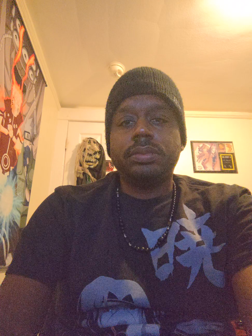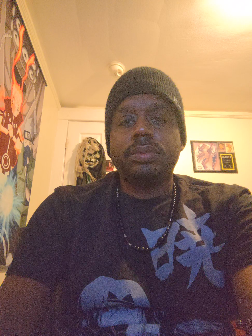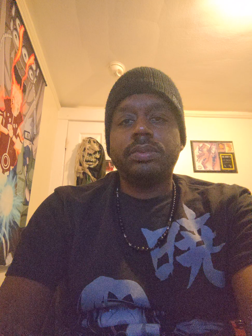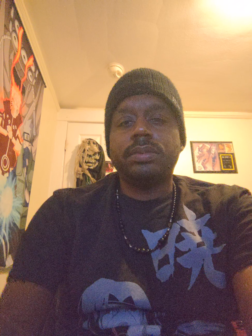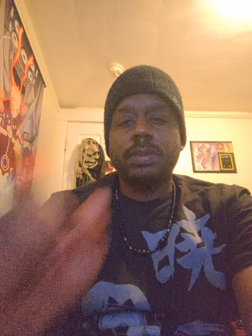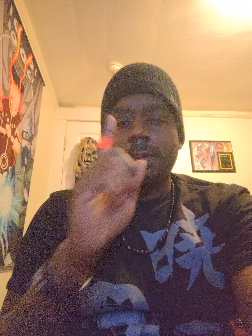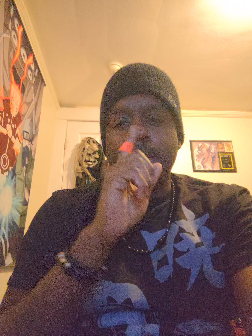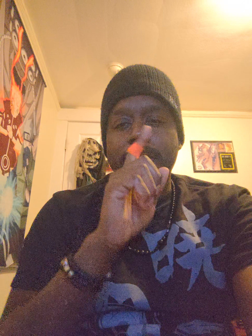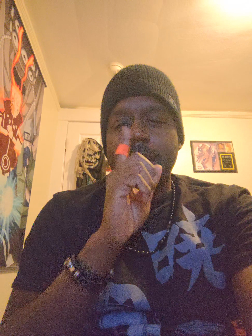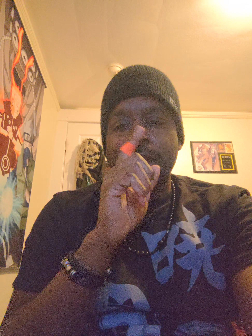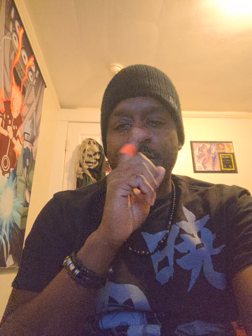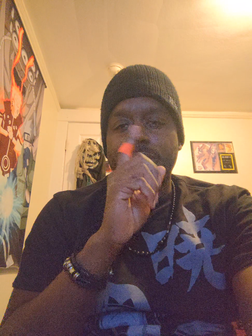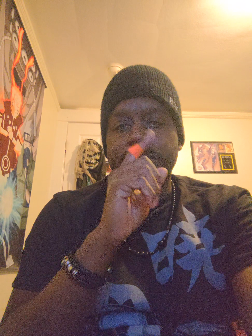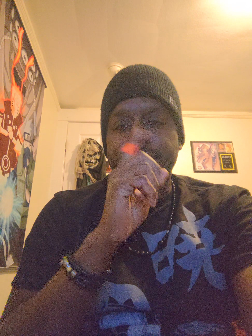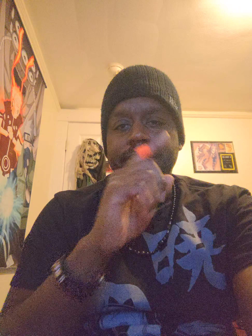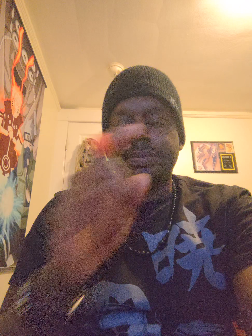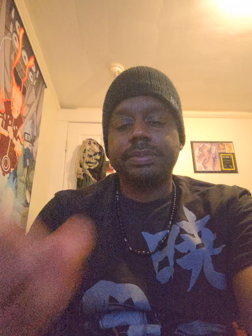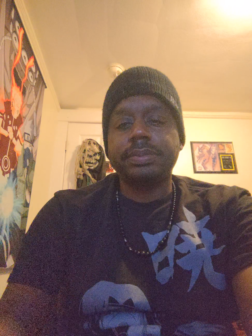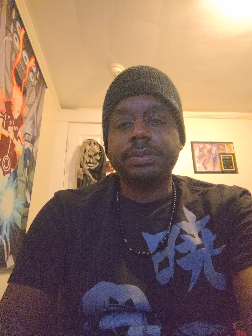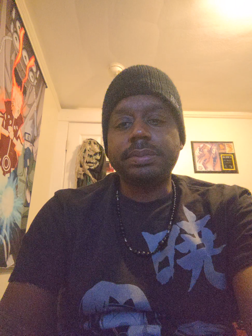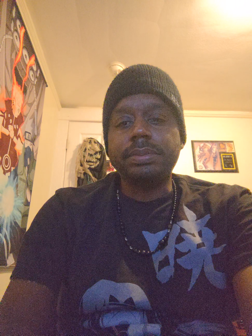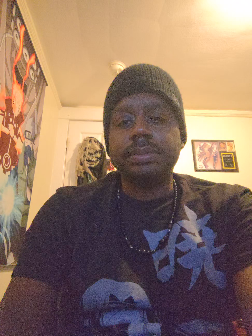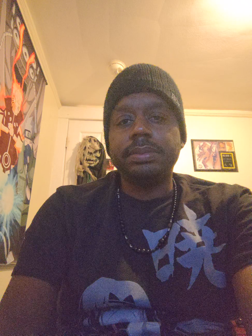mouse